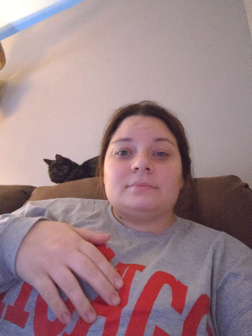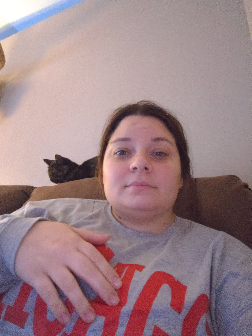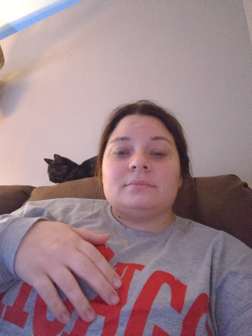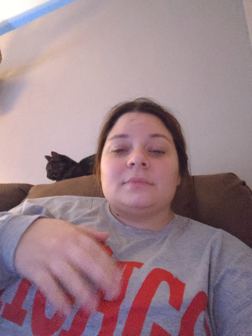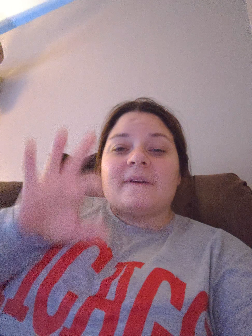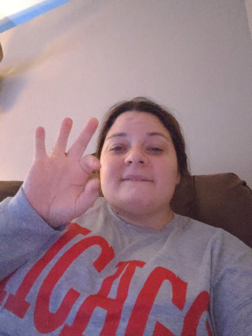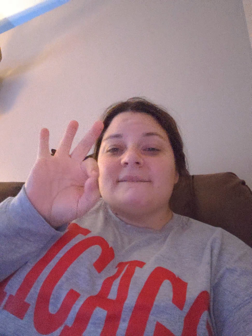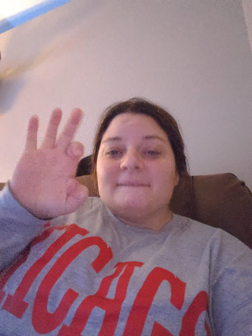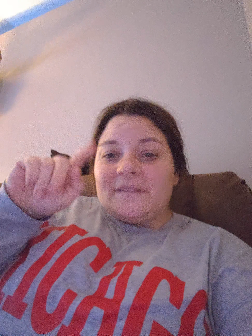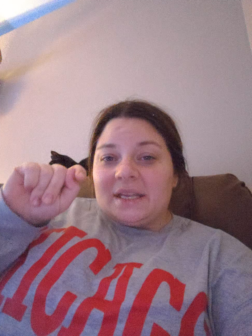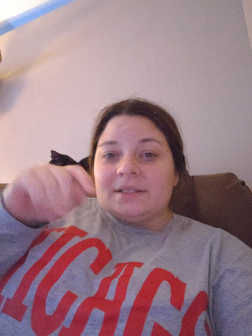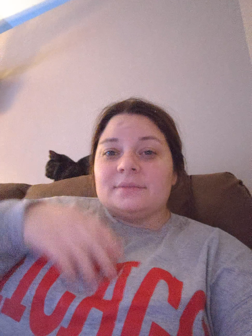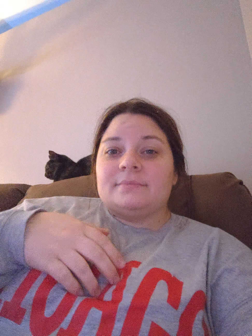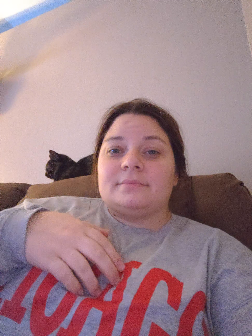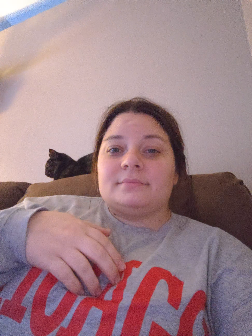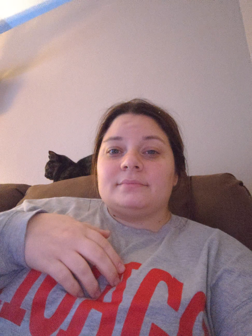feet